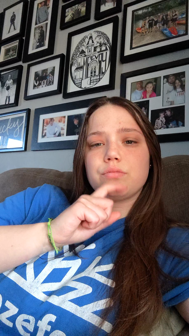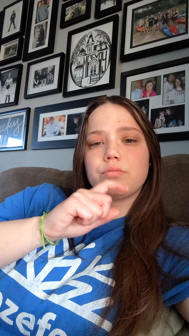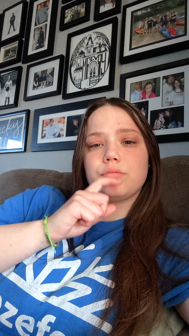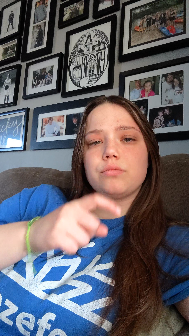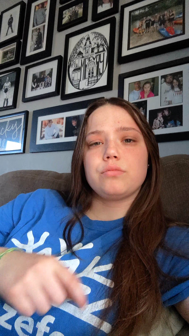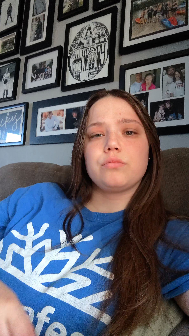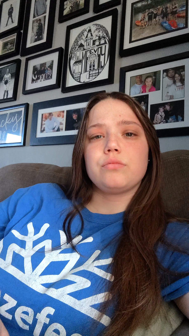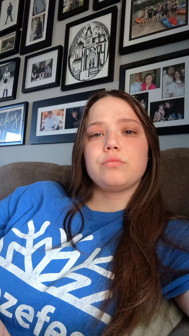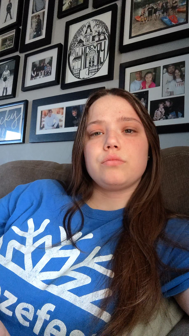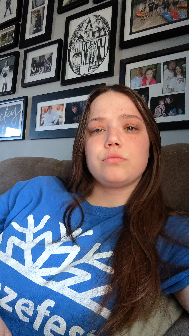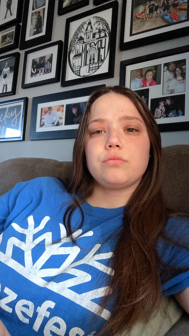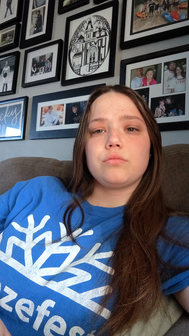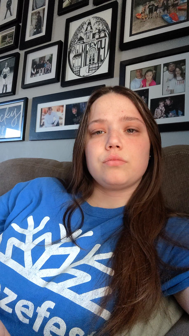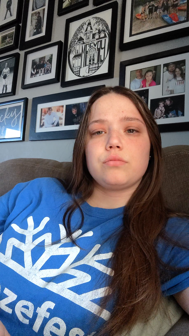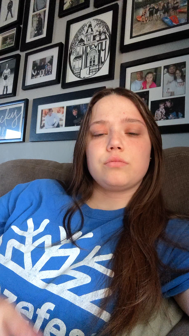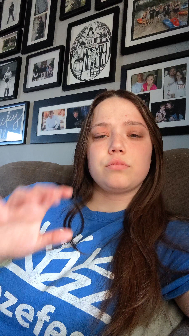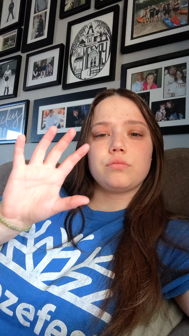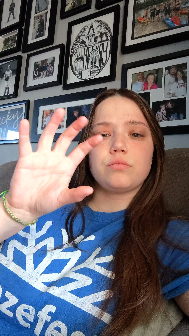bite